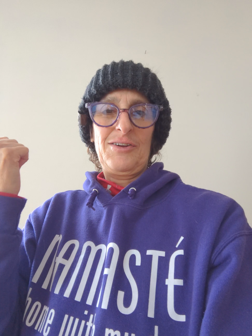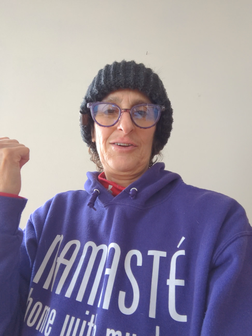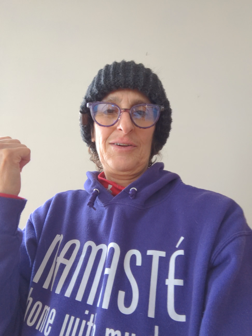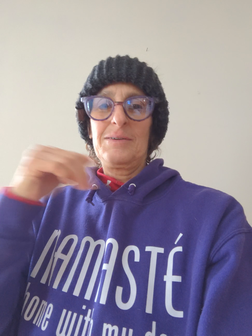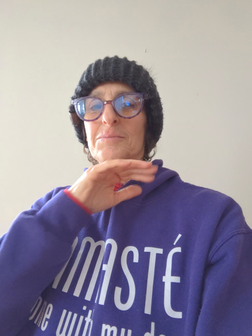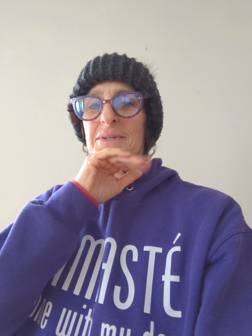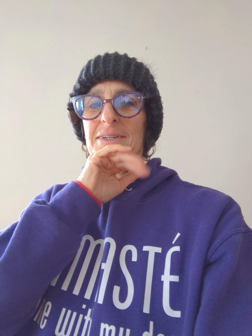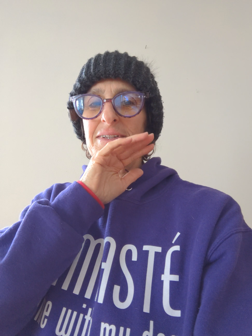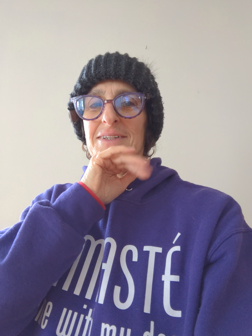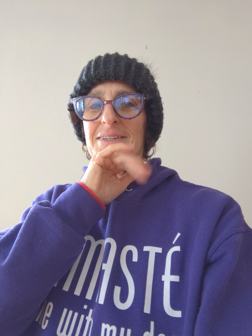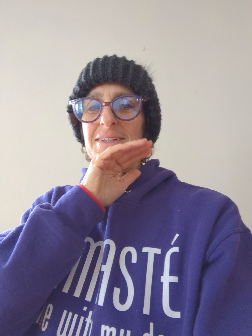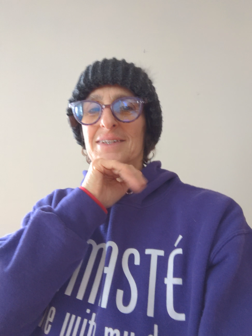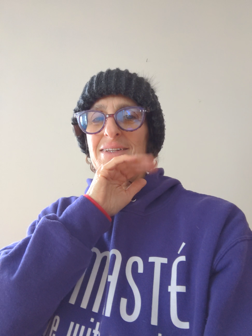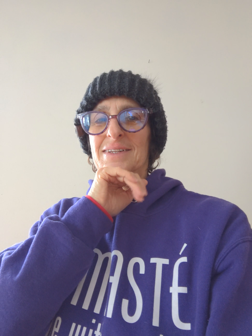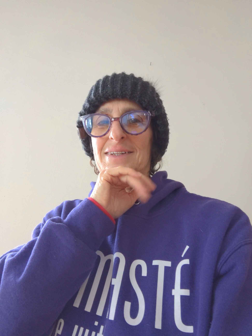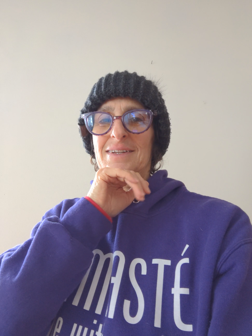pig